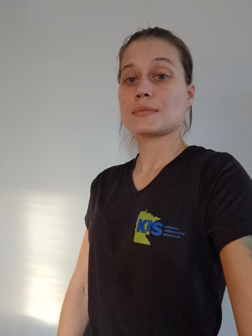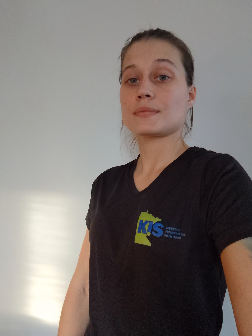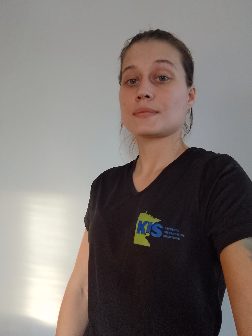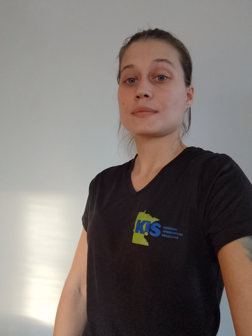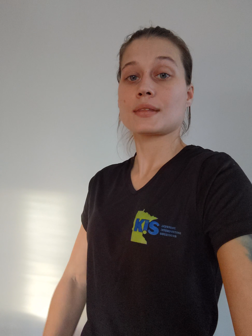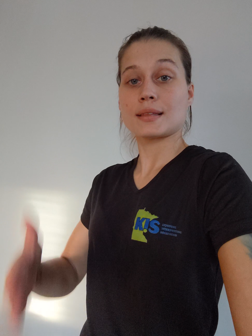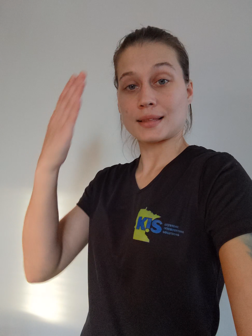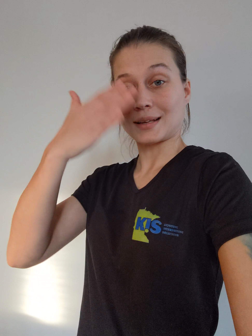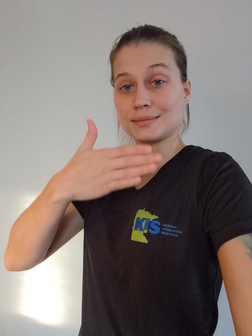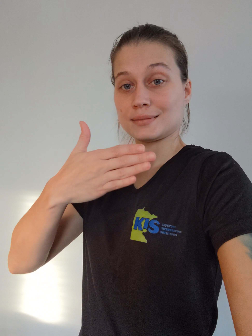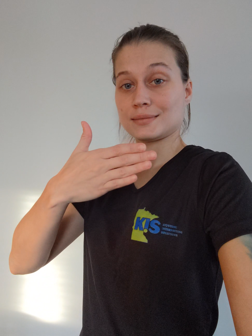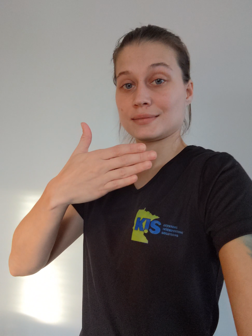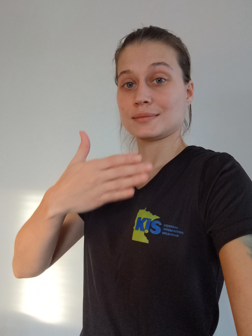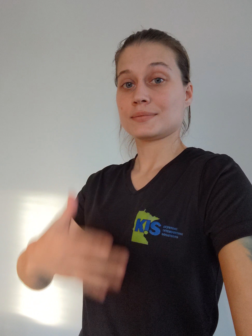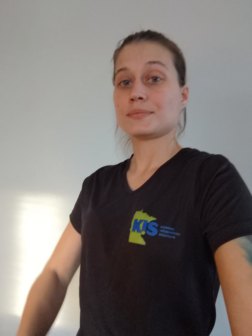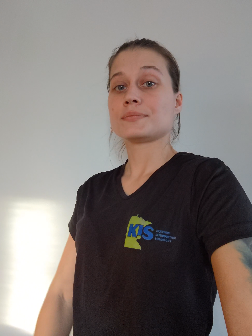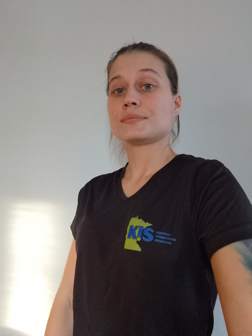night